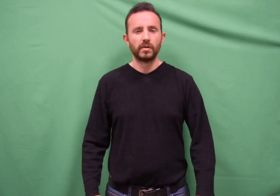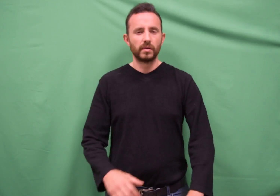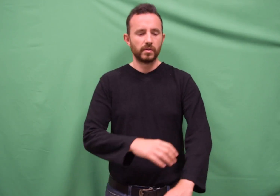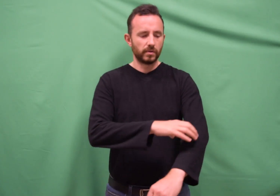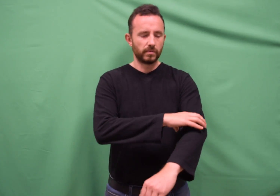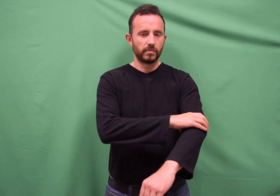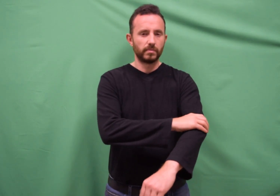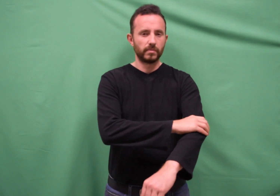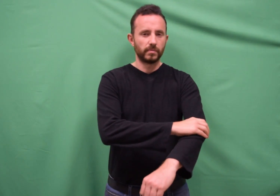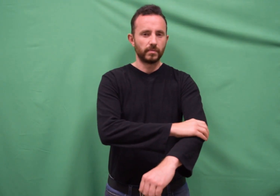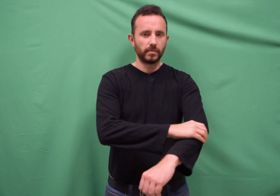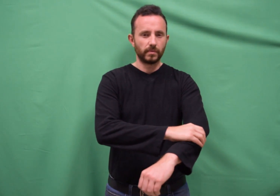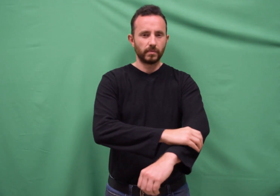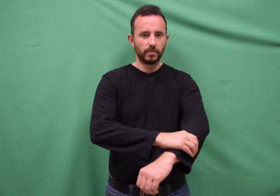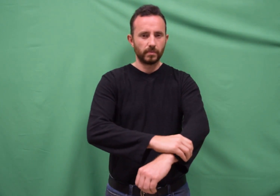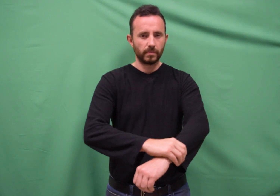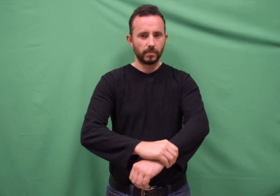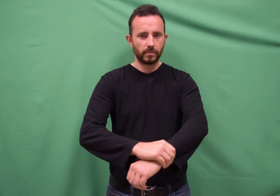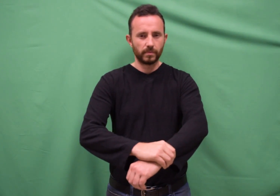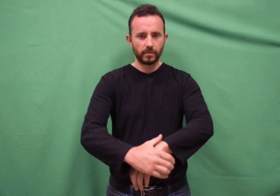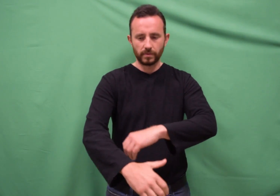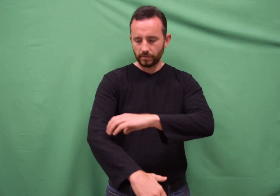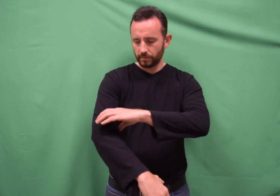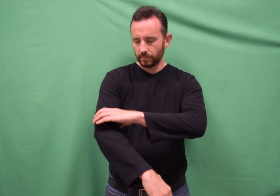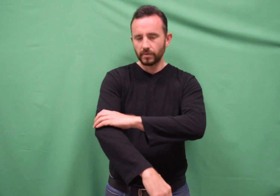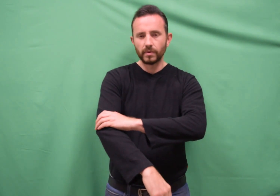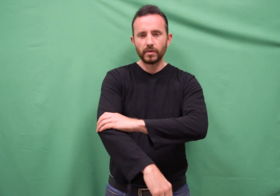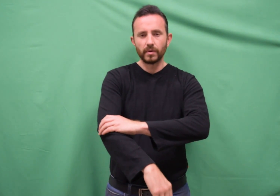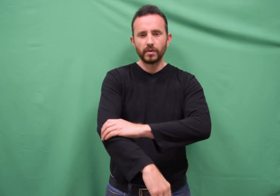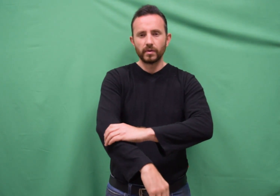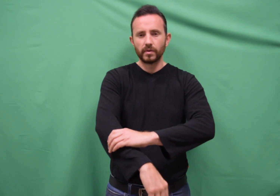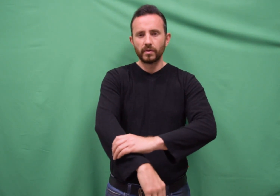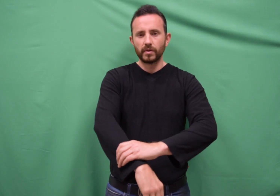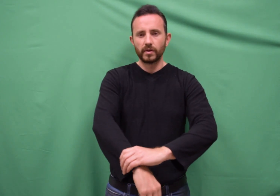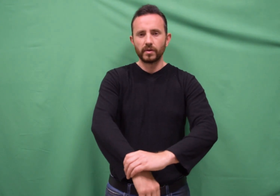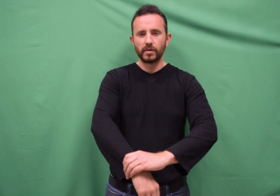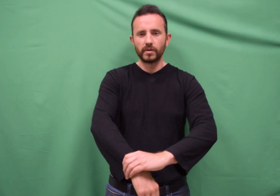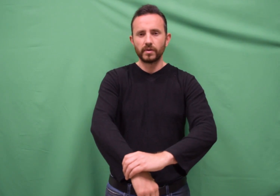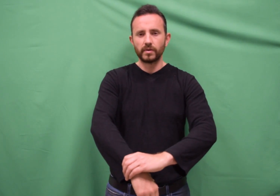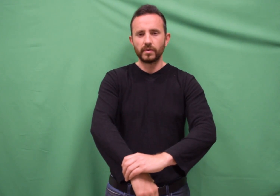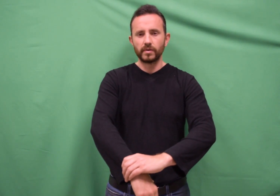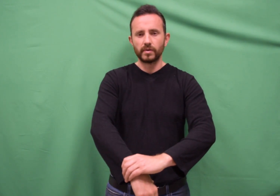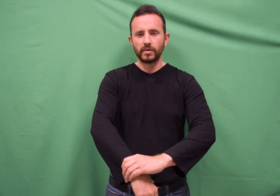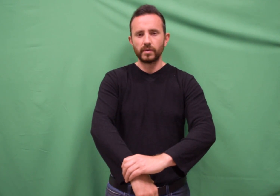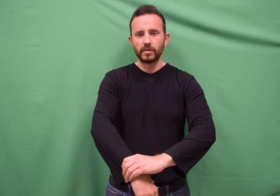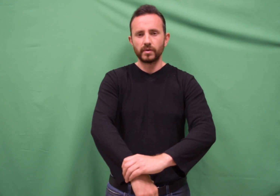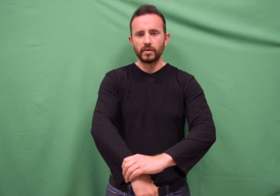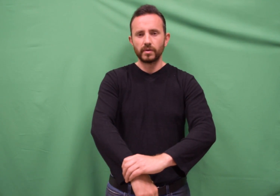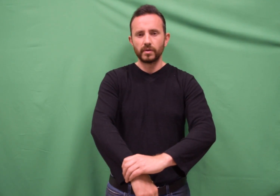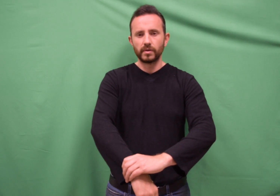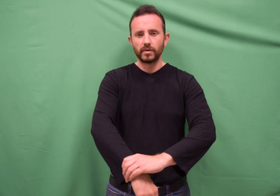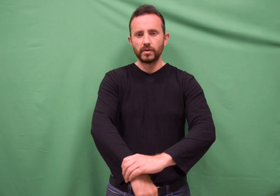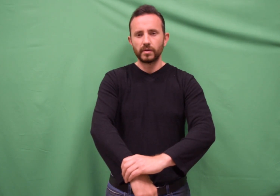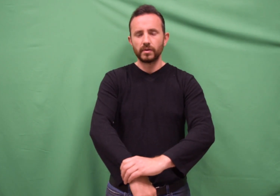brazos